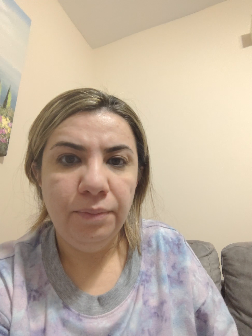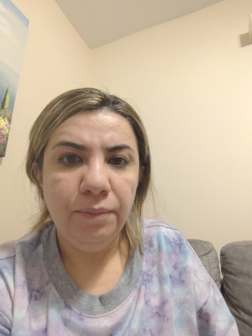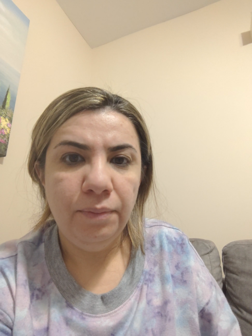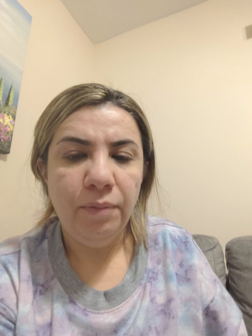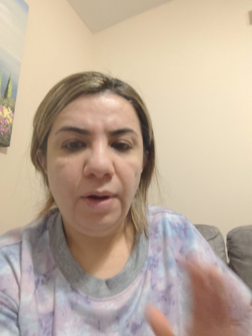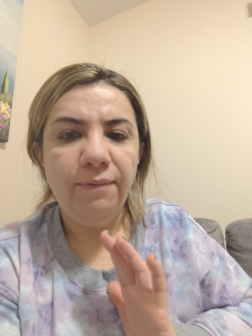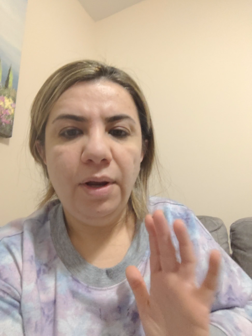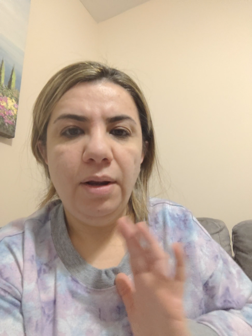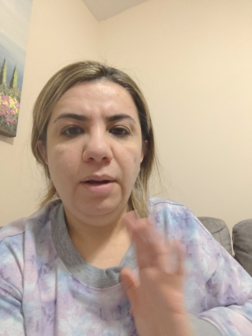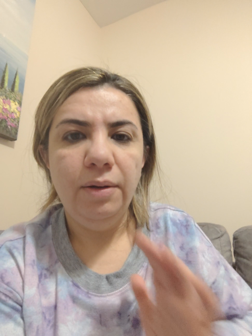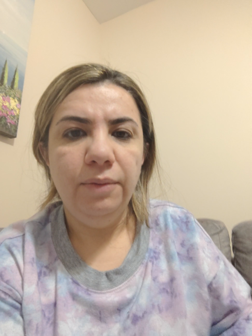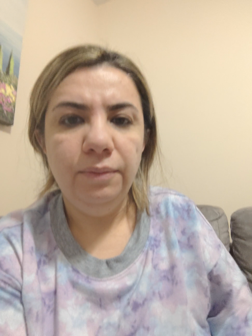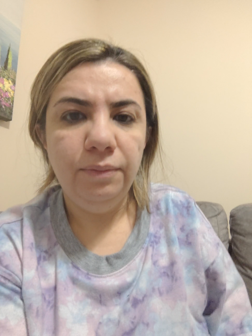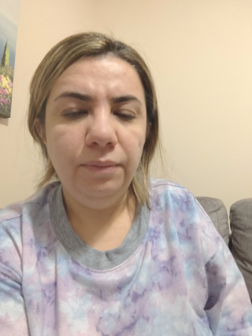fine